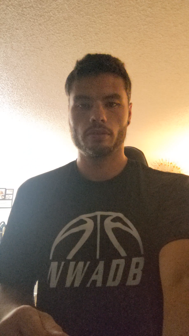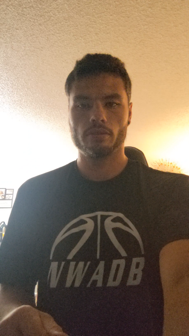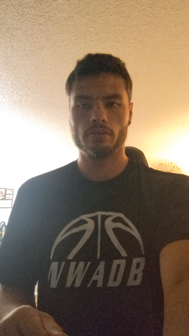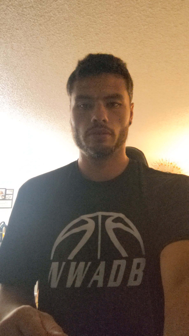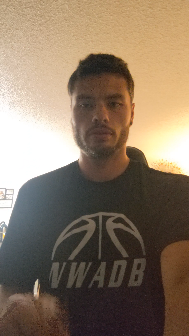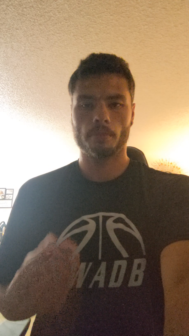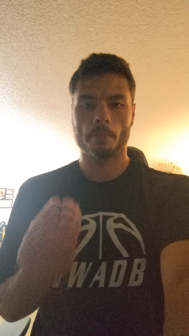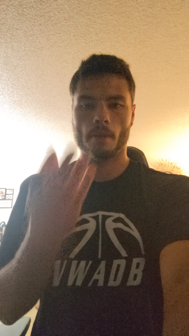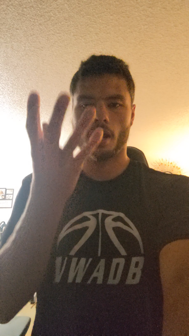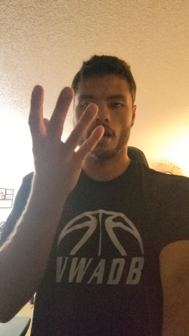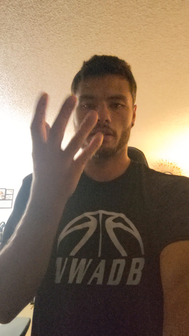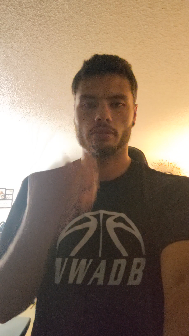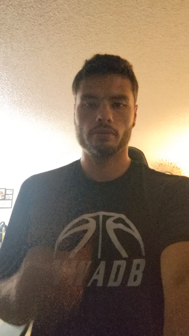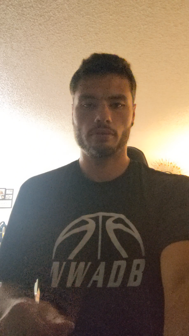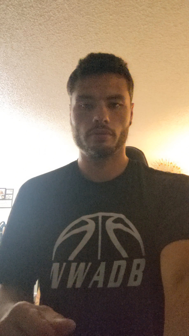plants